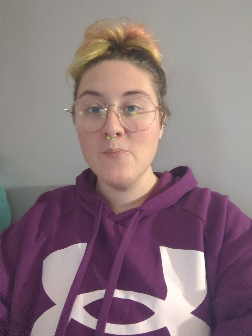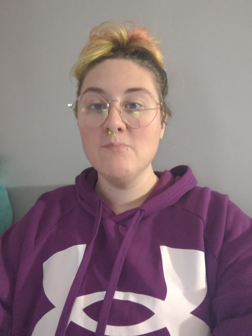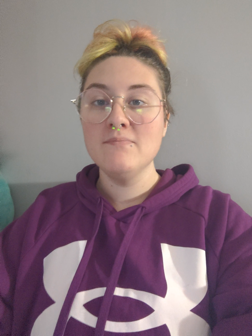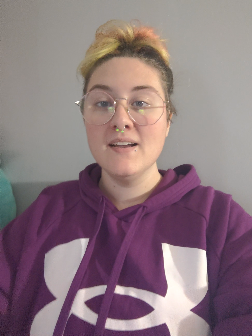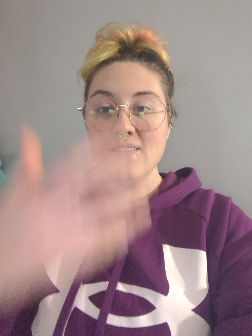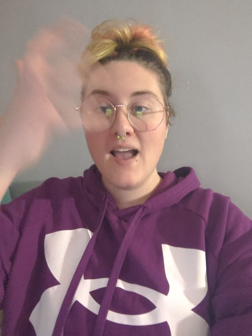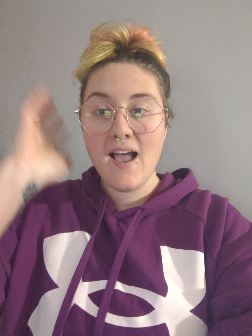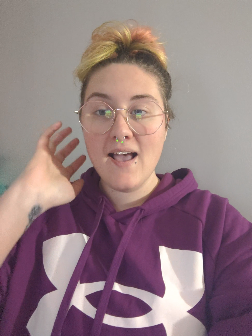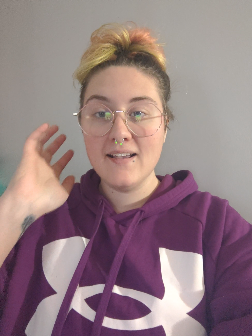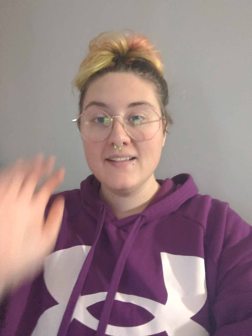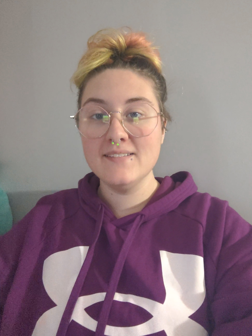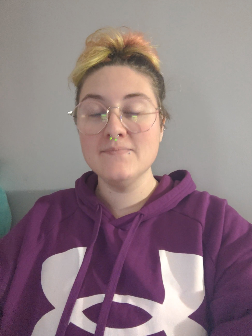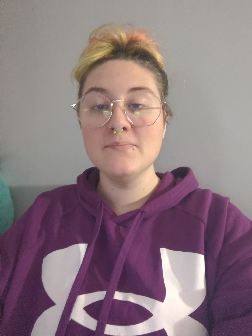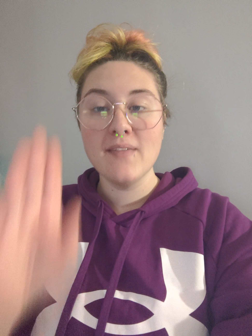lion